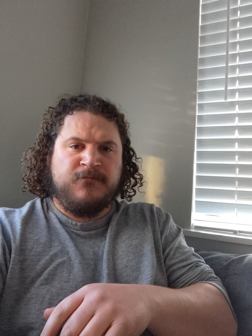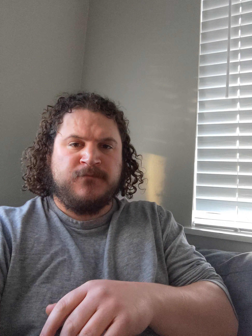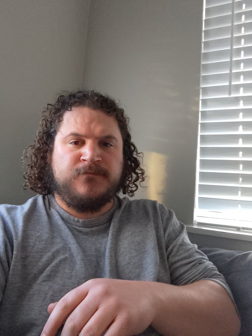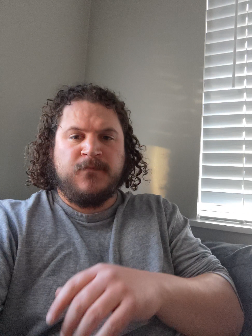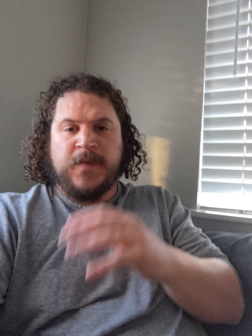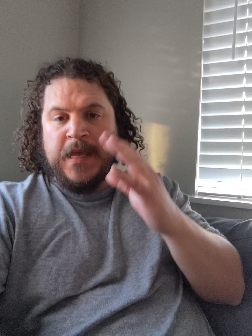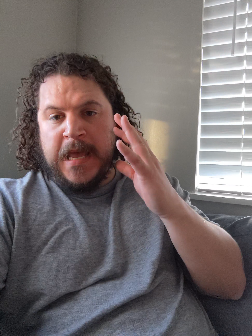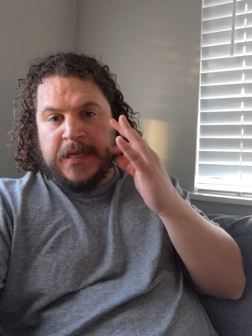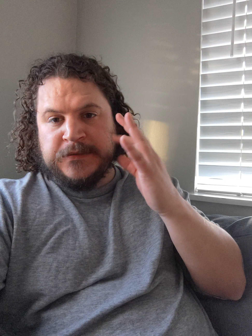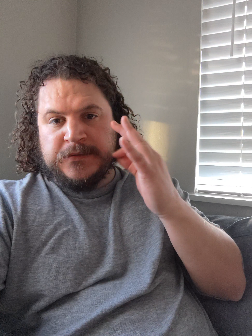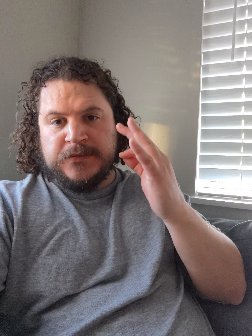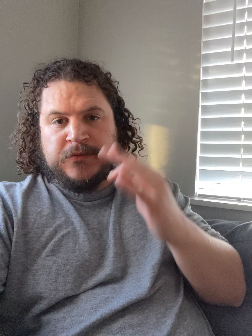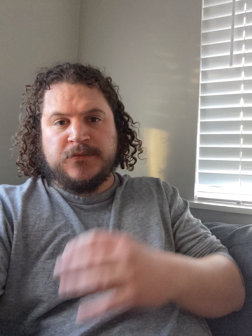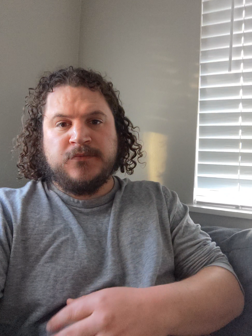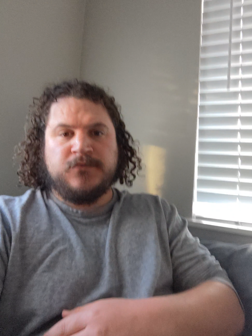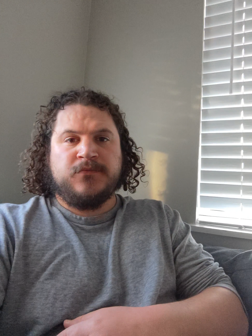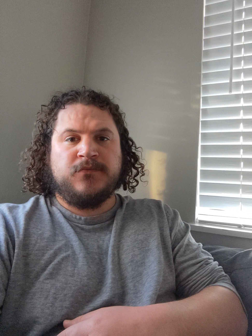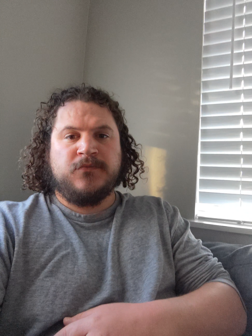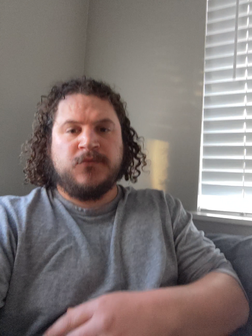cat